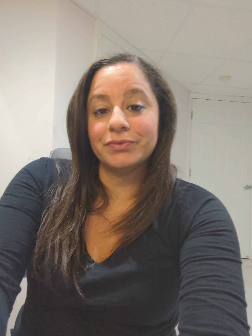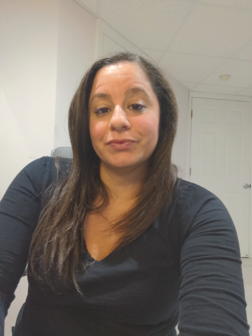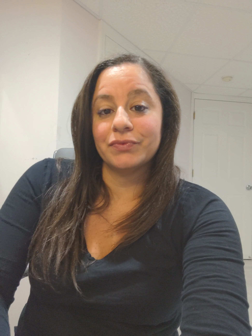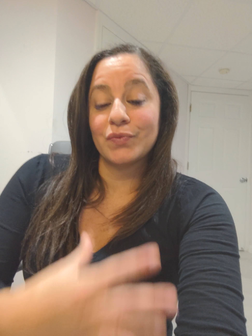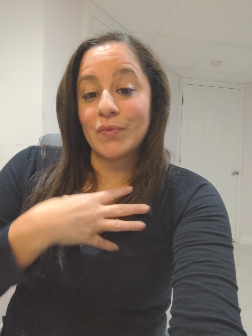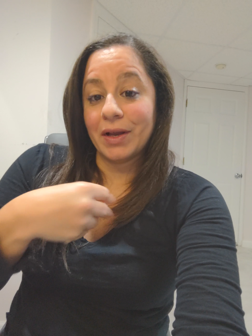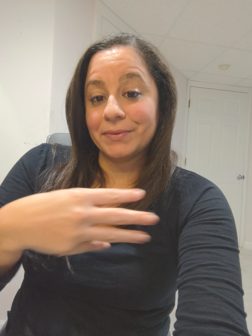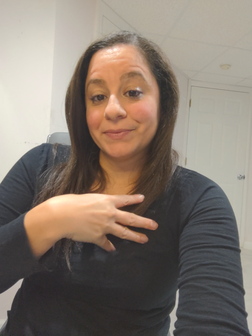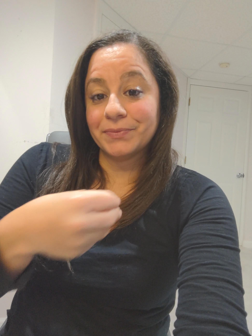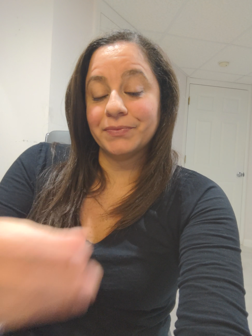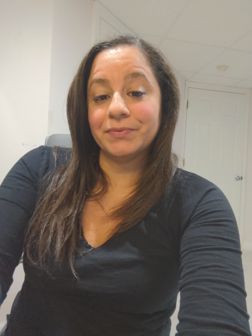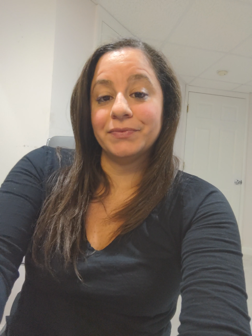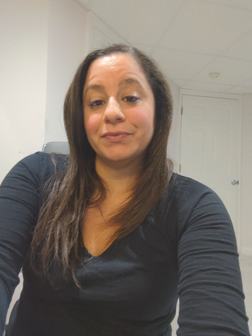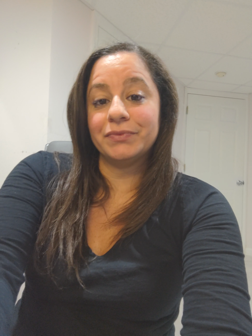white